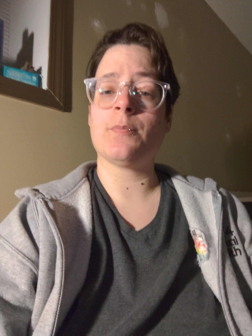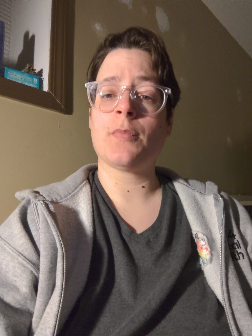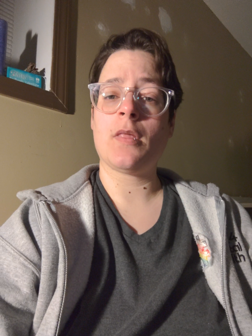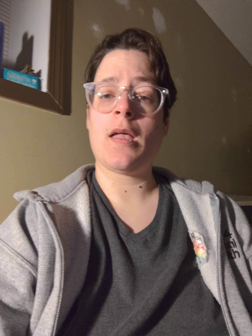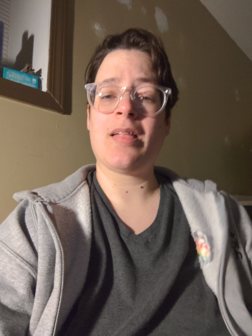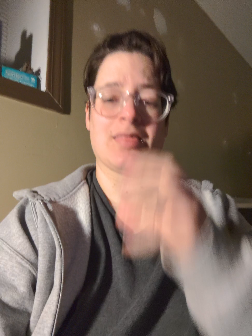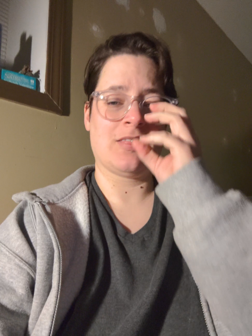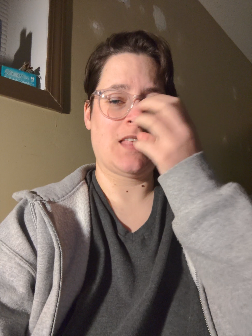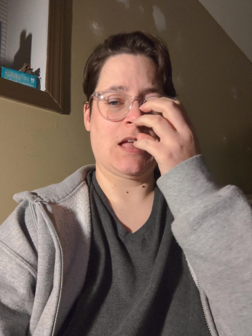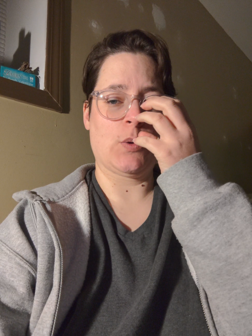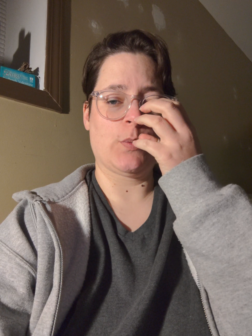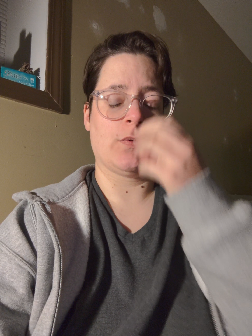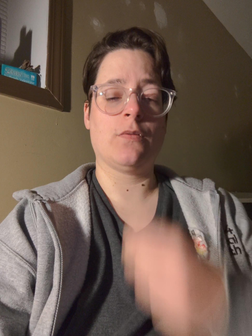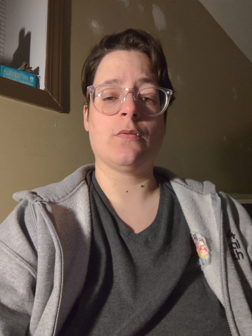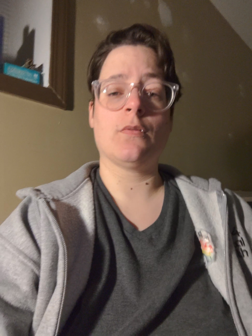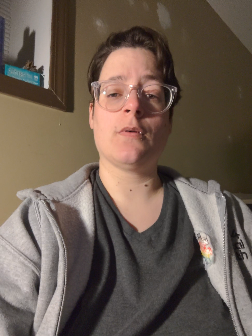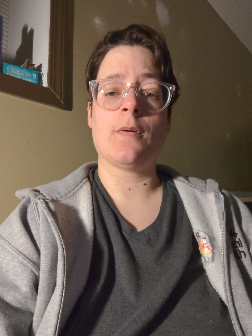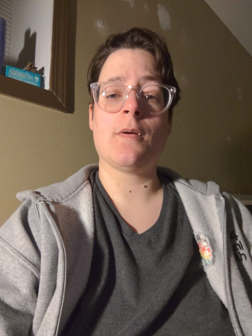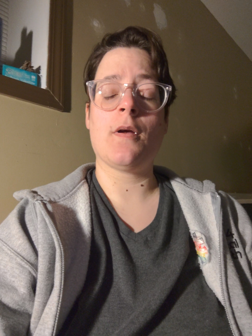clown